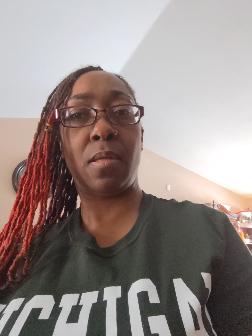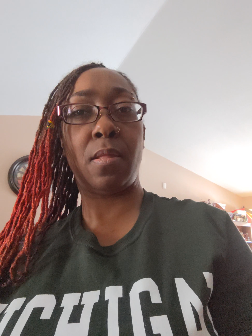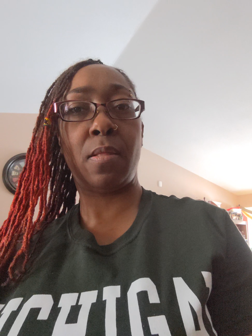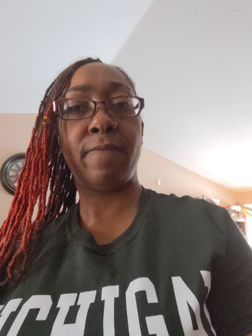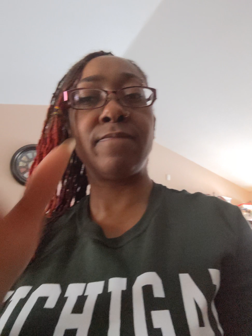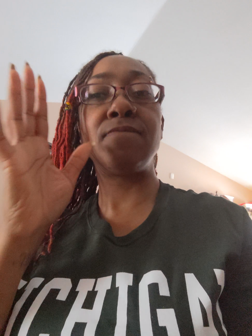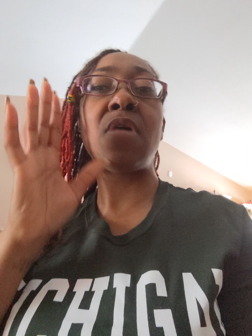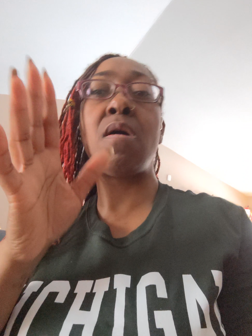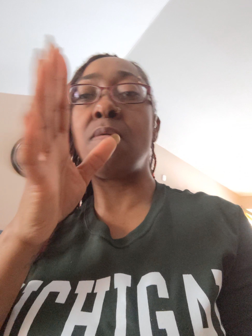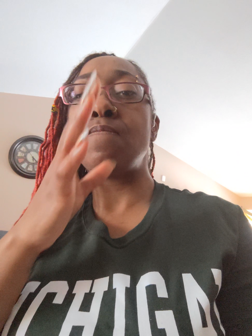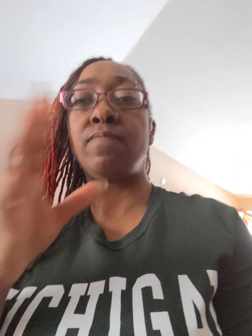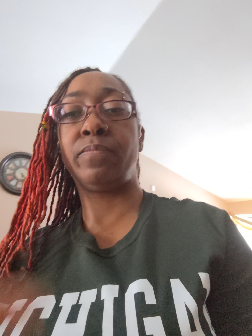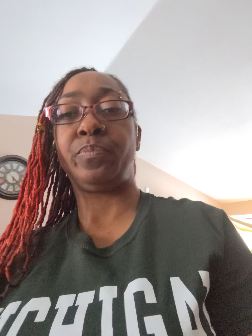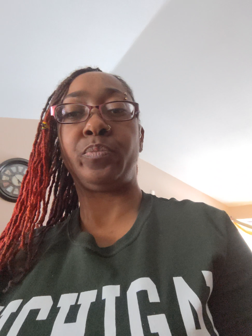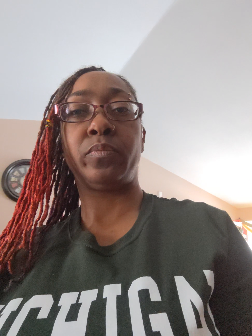farm